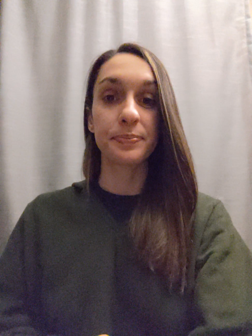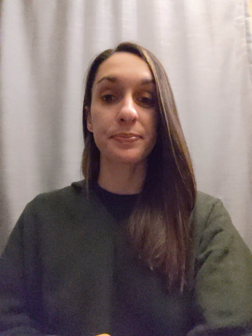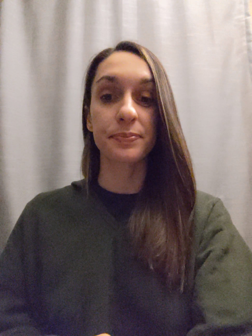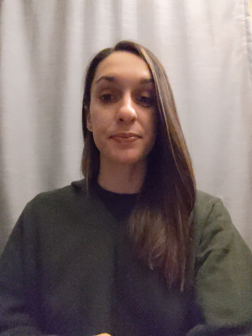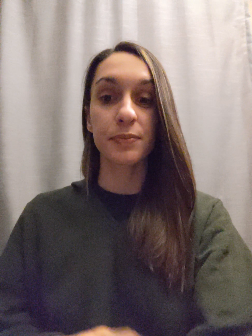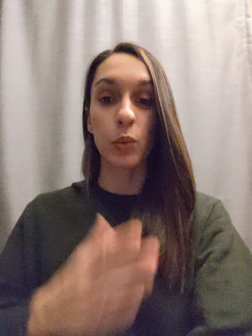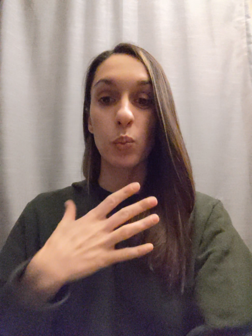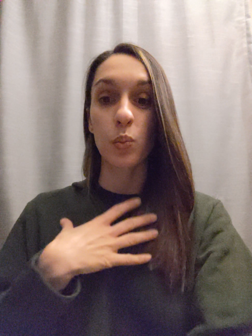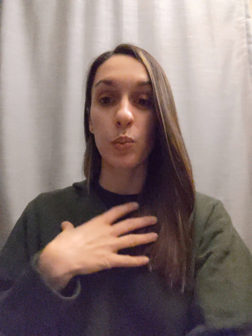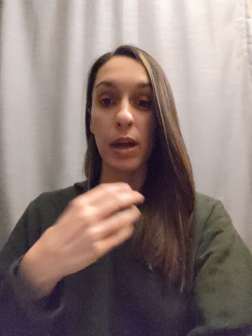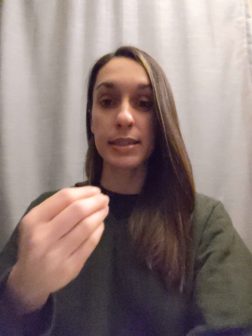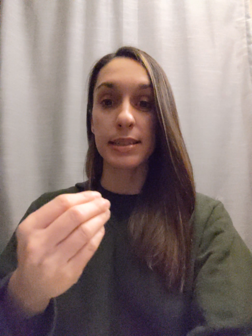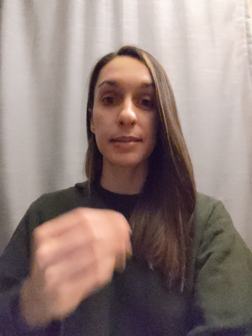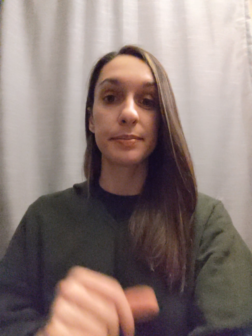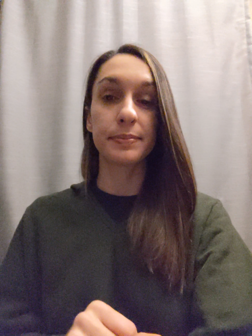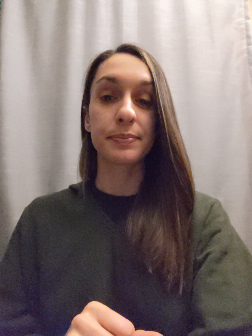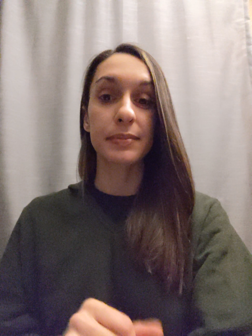white